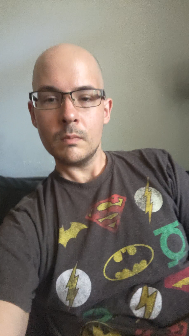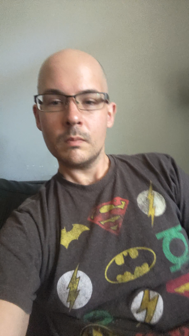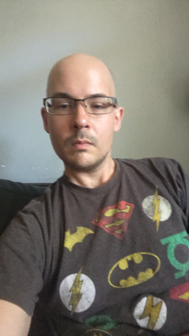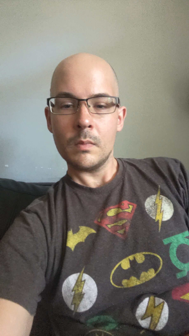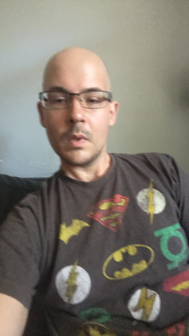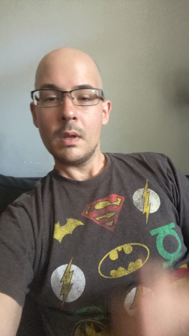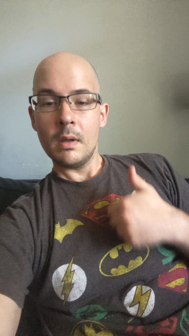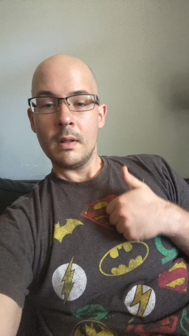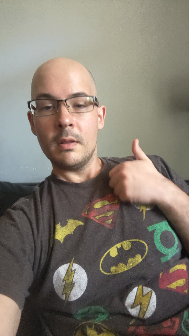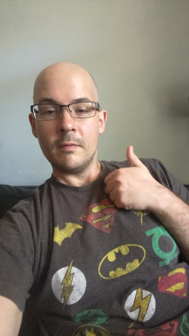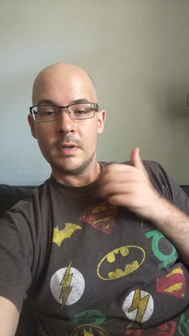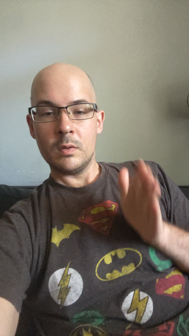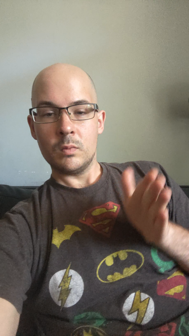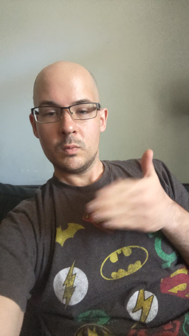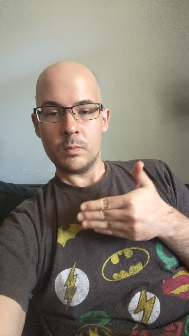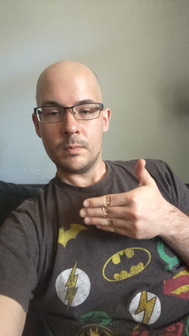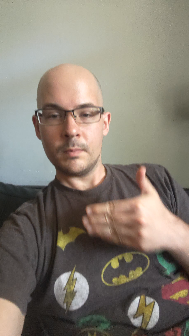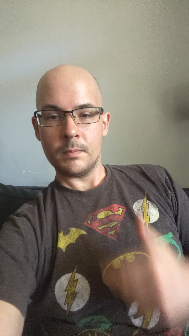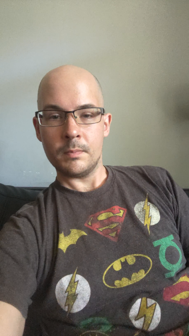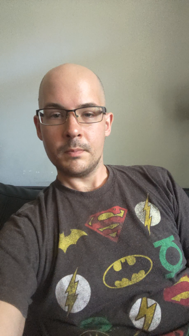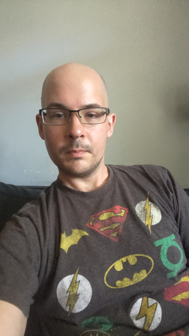living room